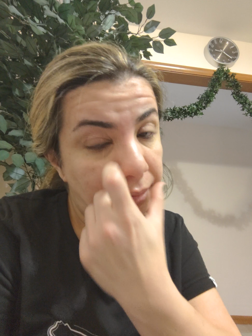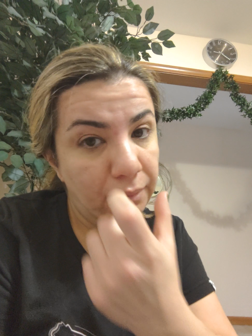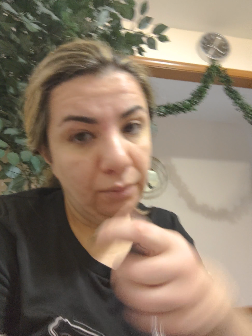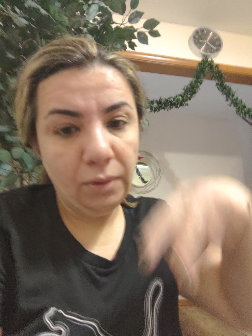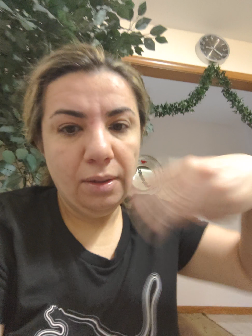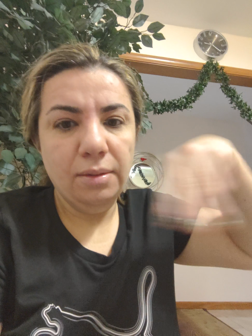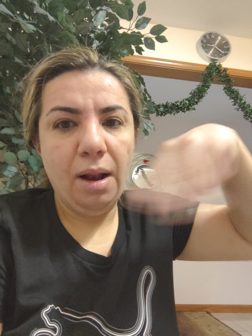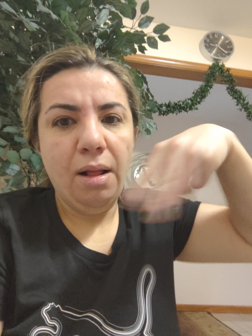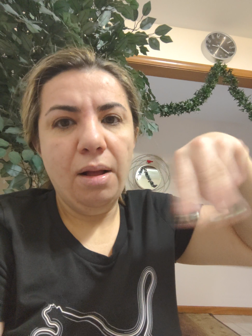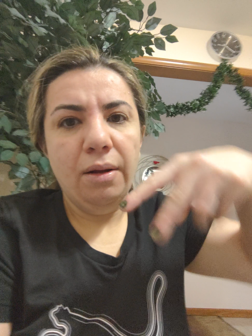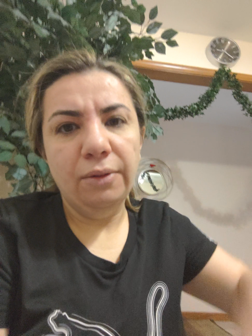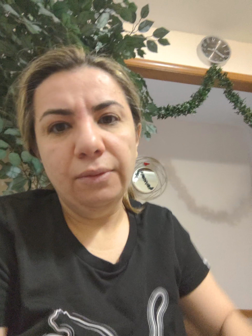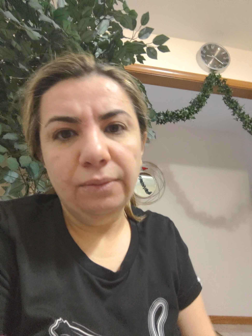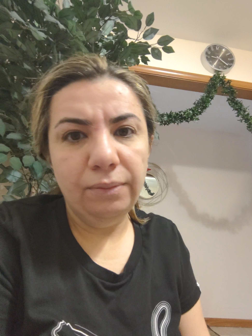dance